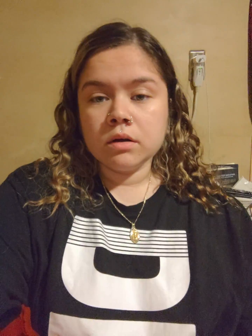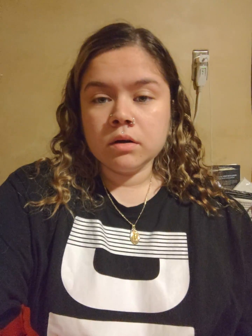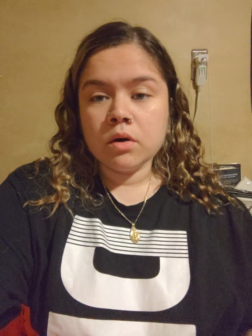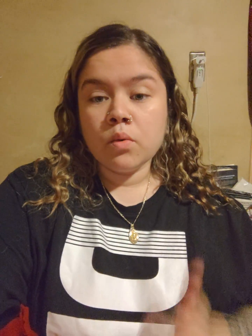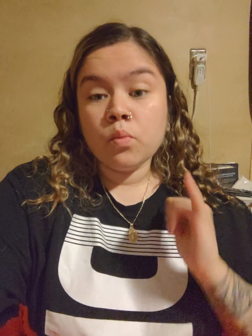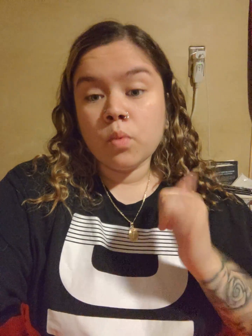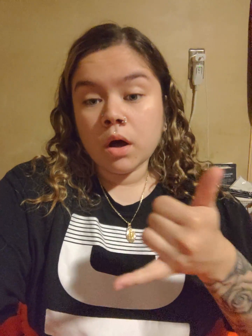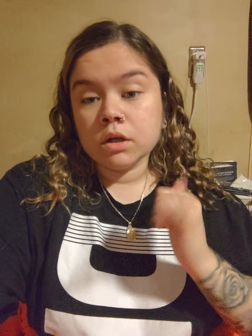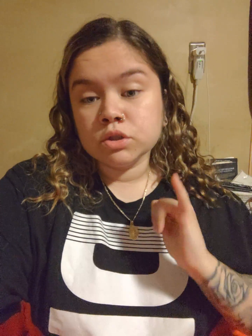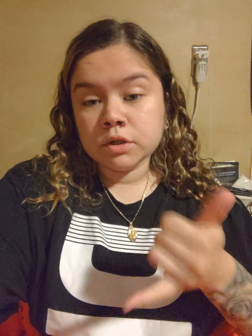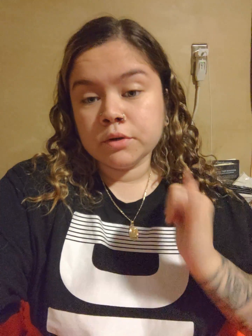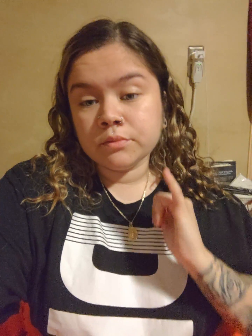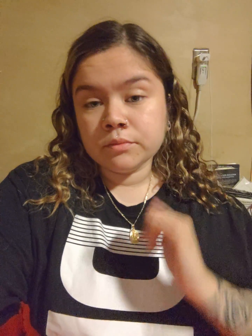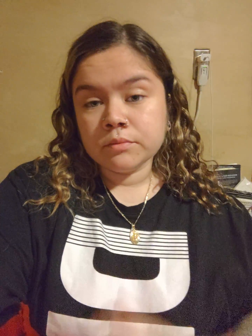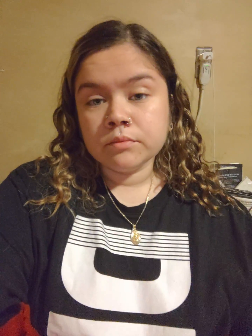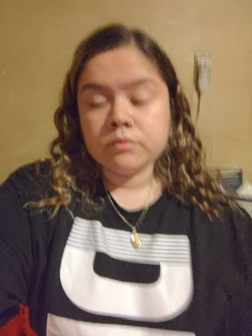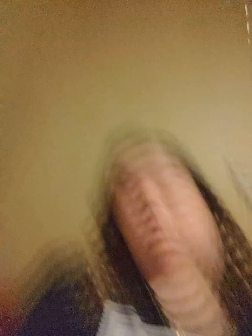rocking chair